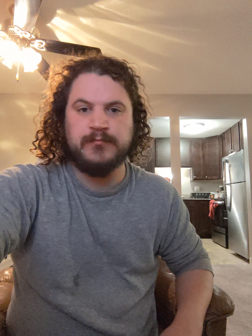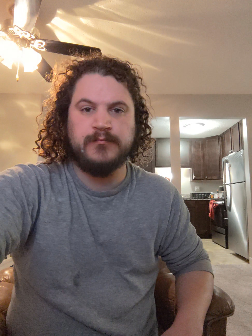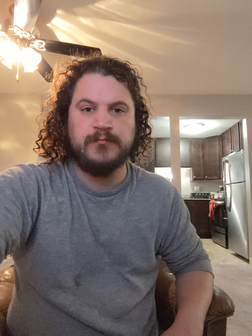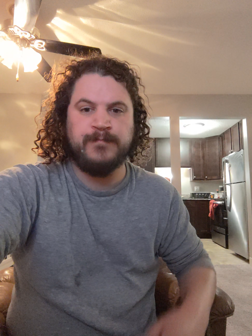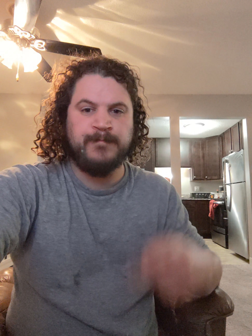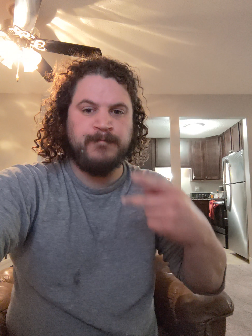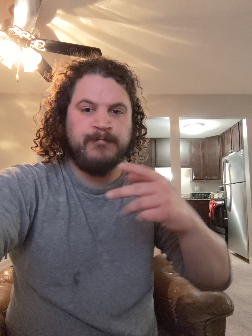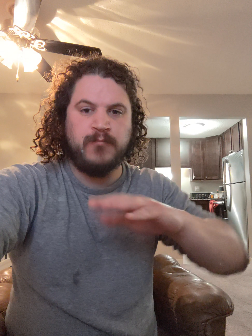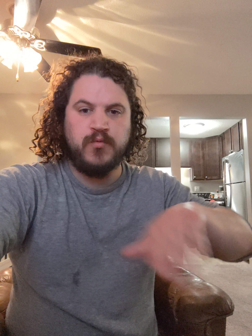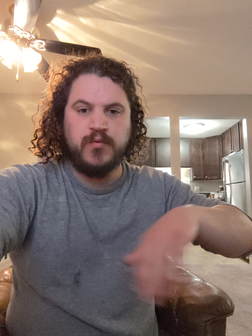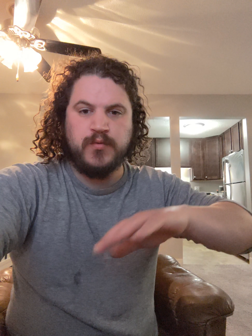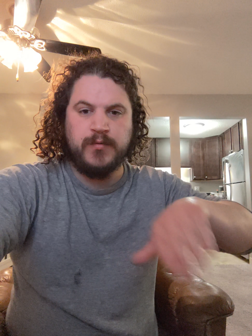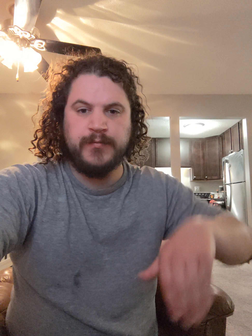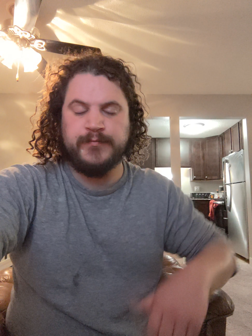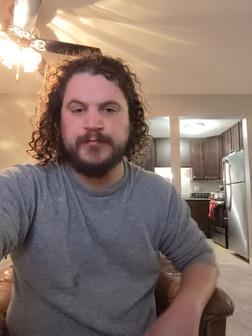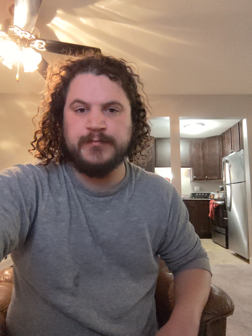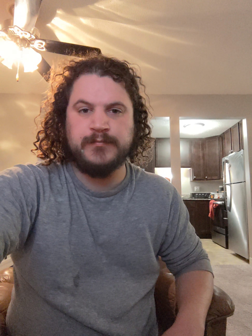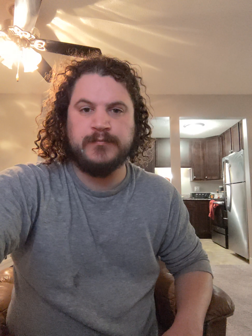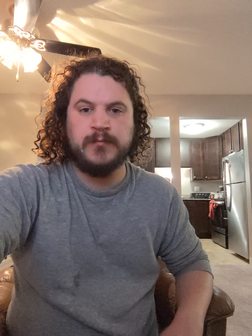pool